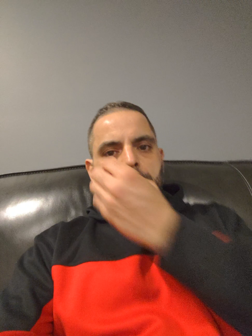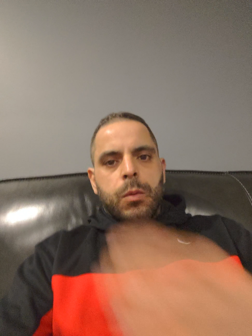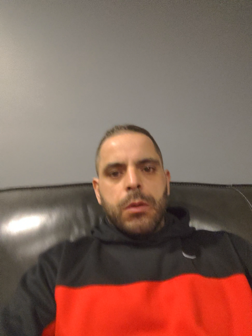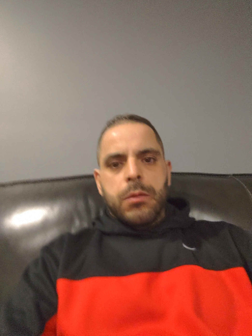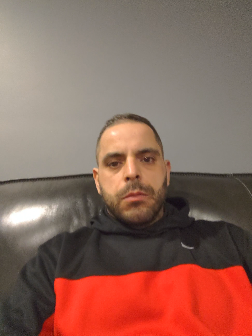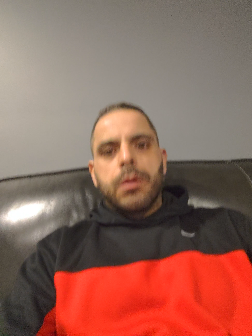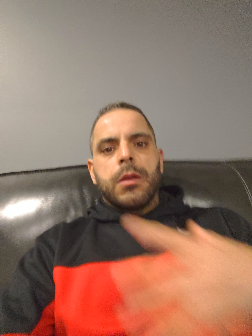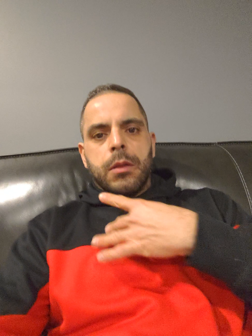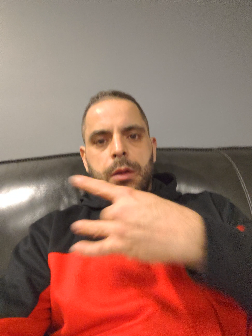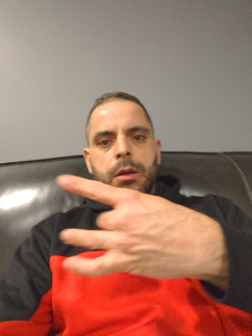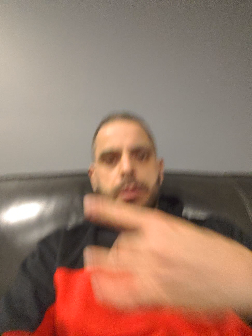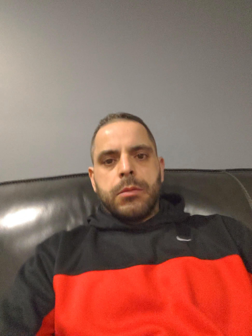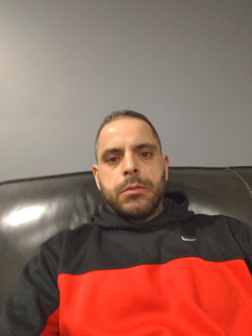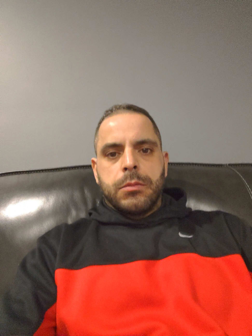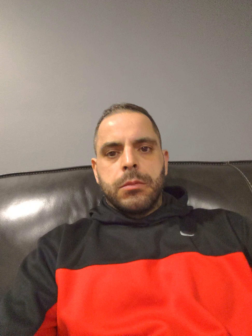like